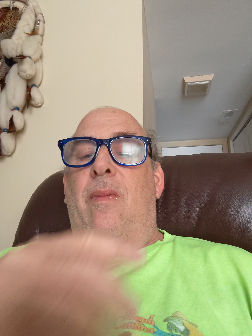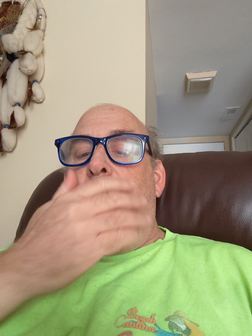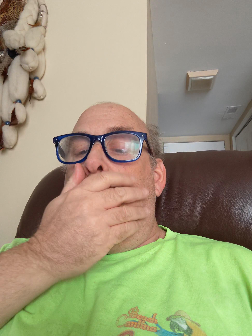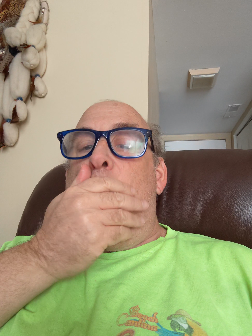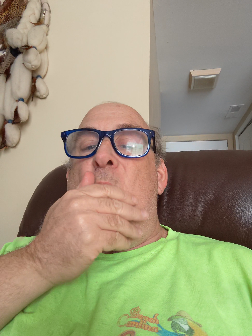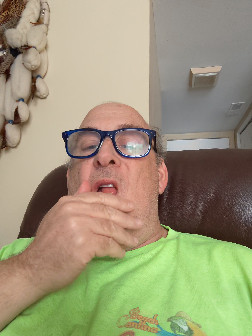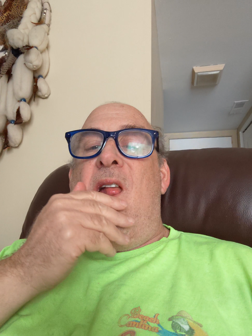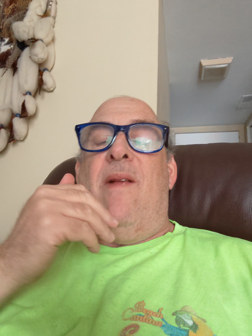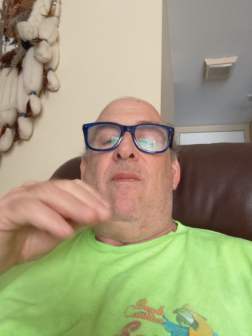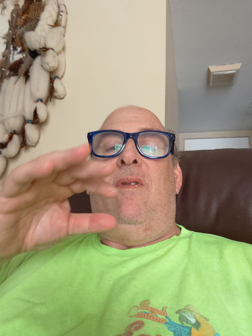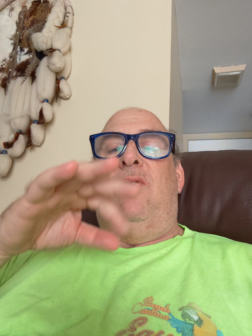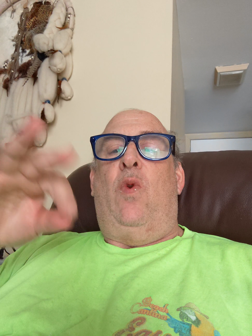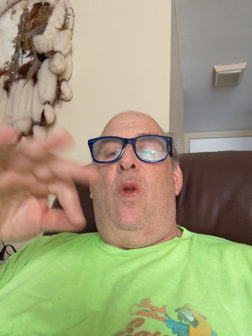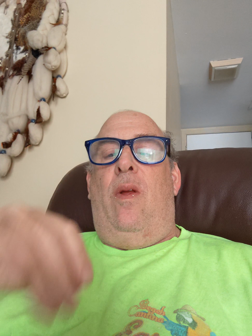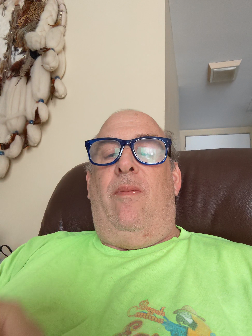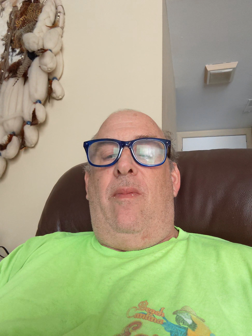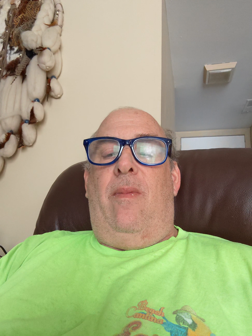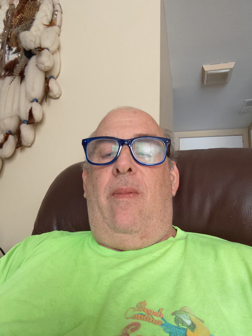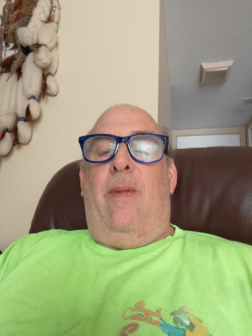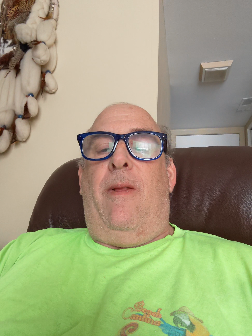story